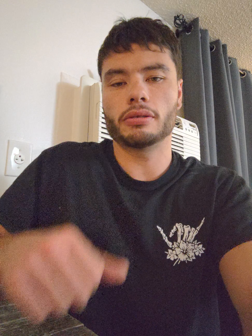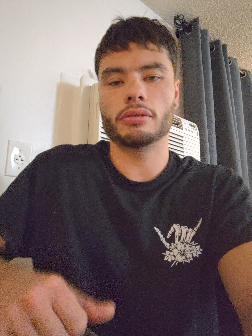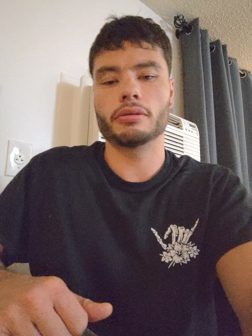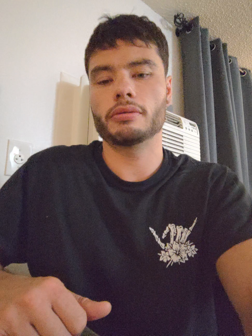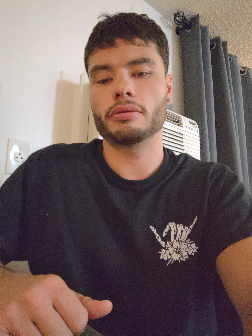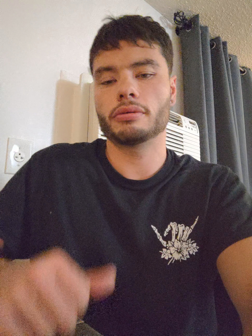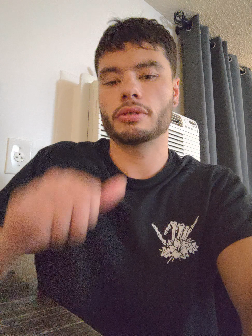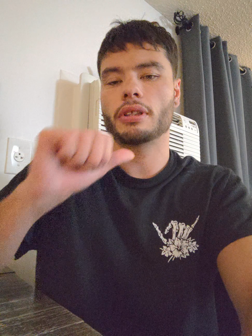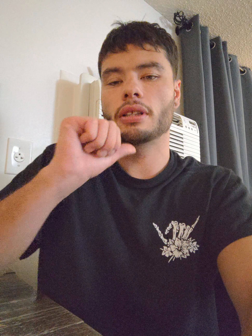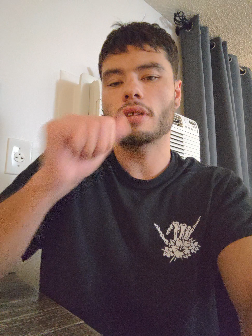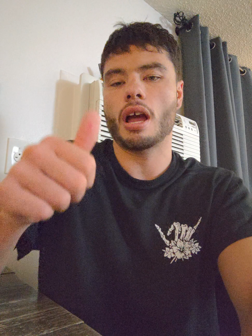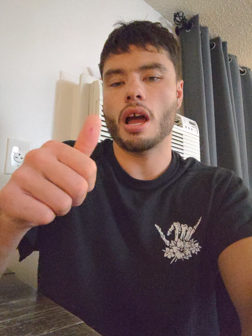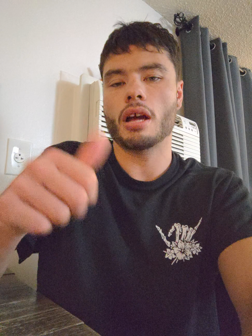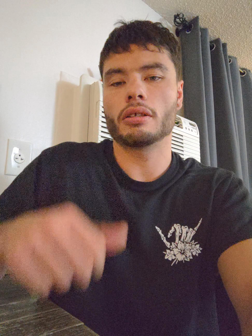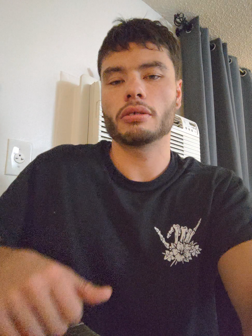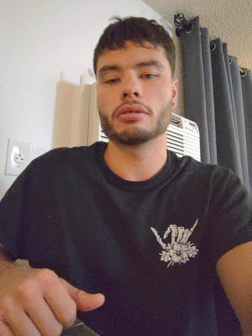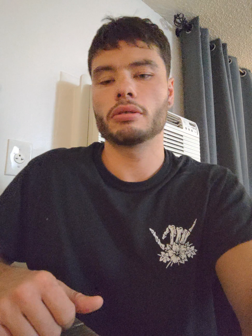not